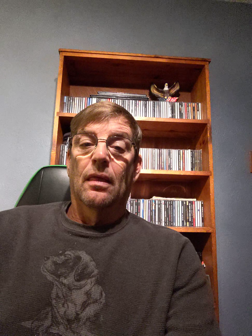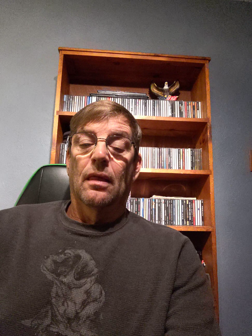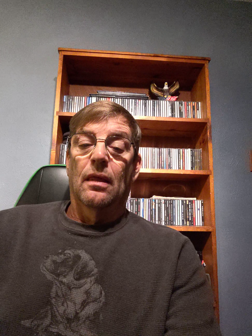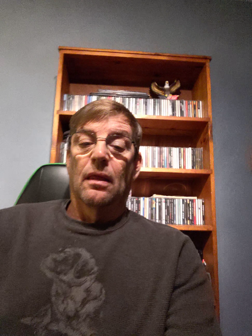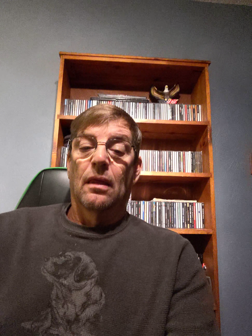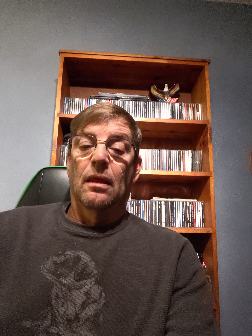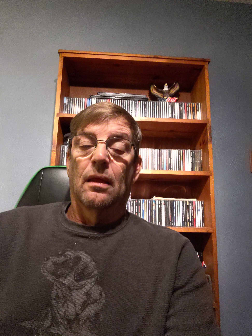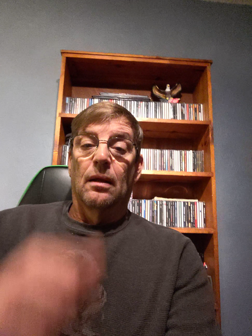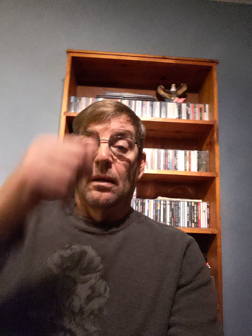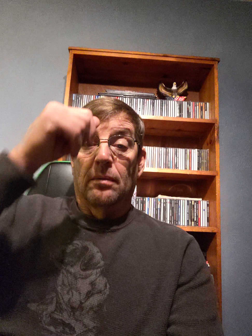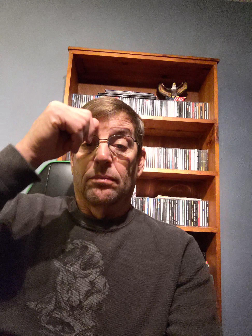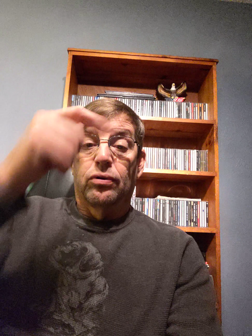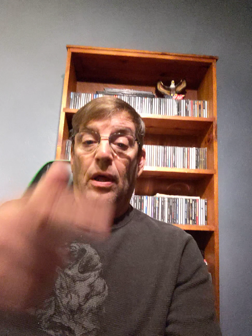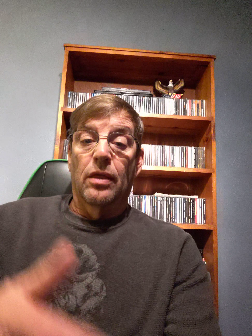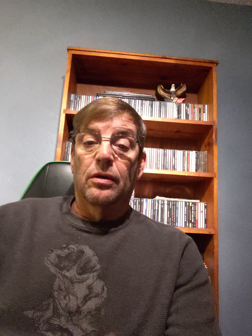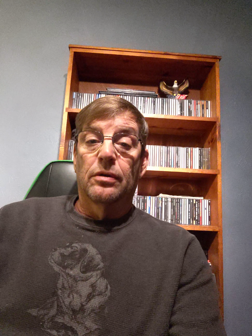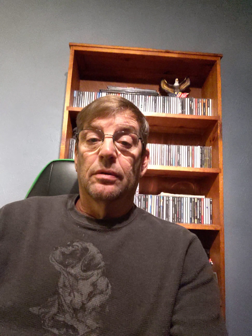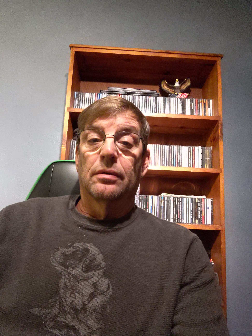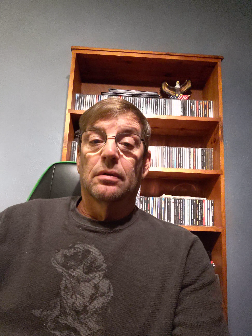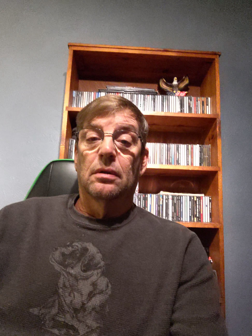brother